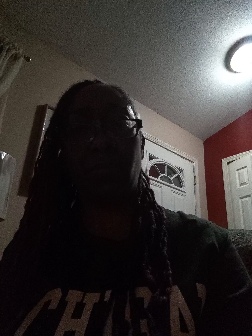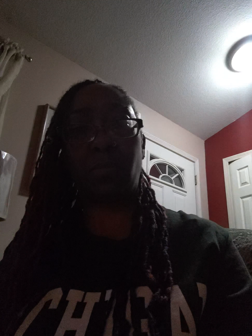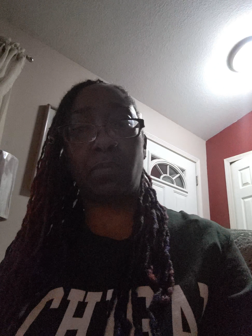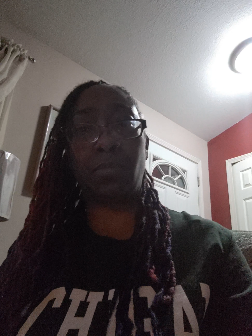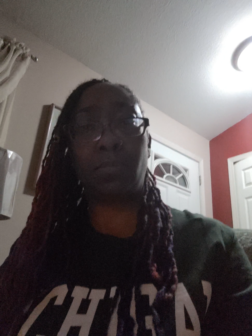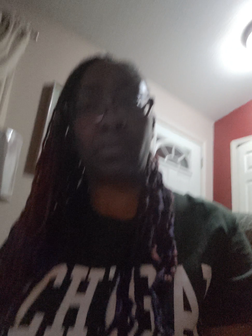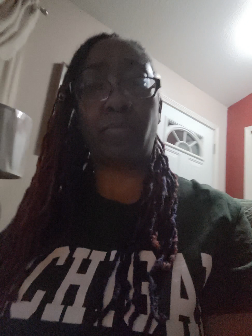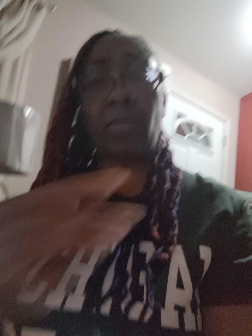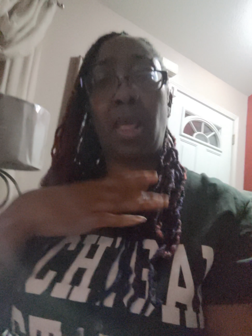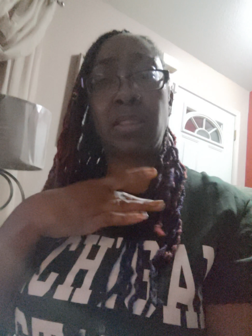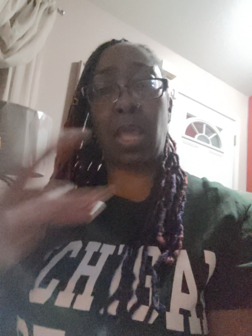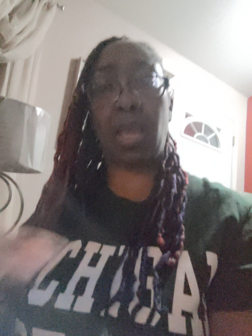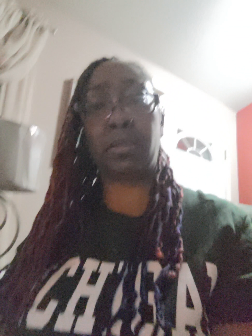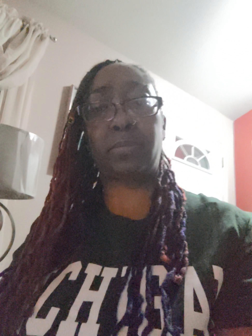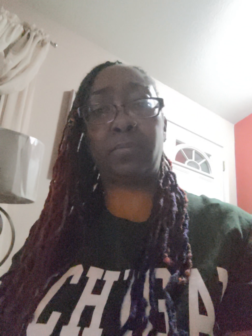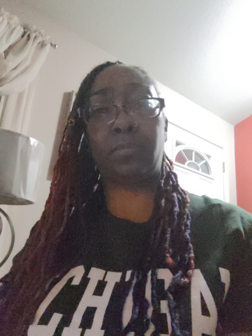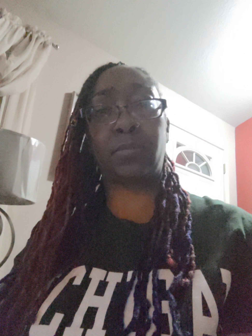like